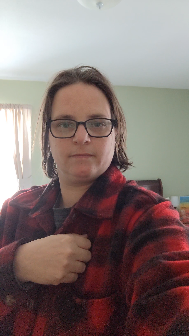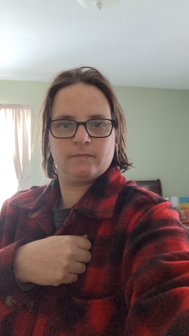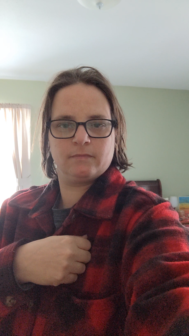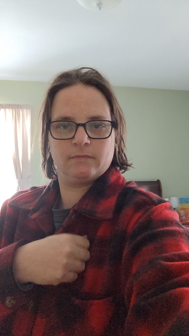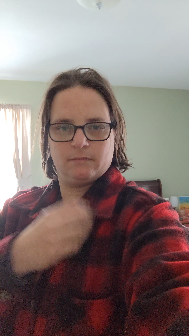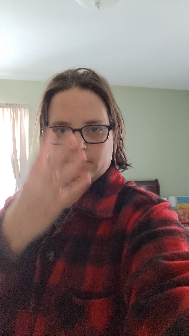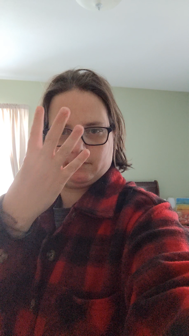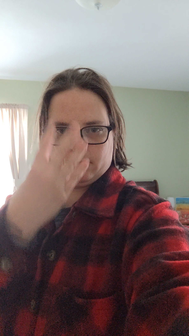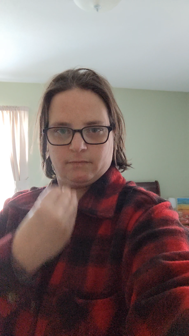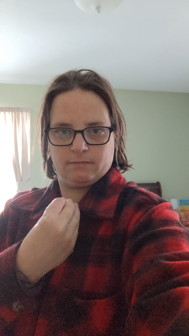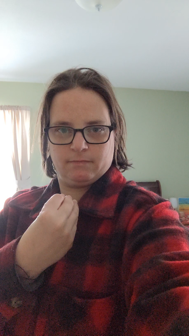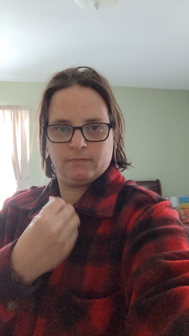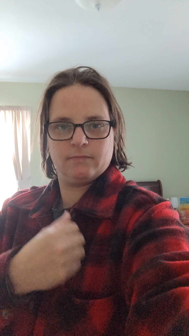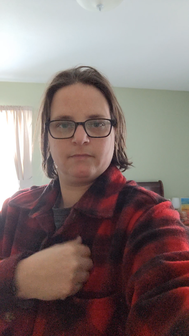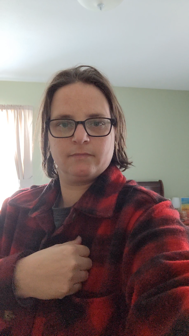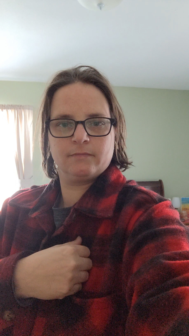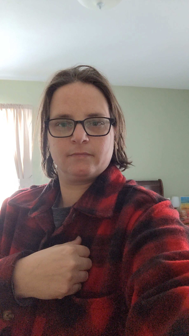asleep